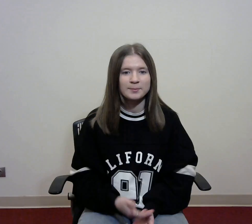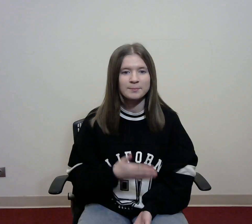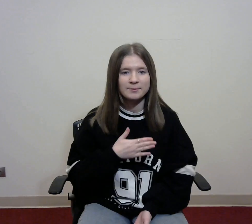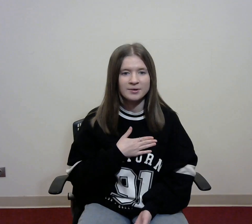mən